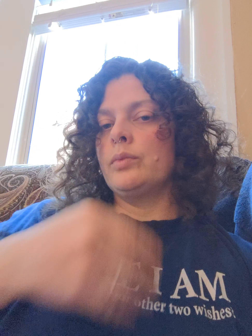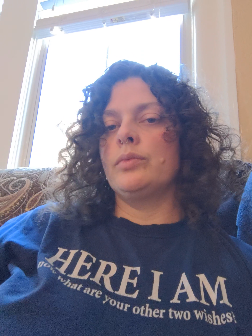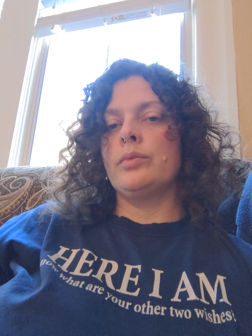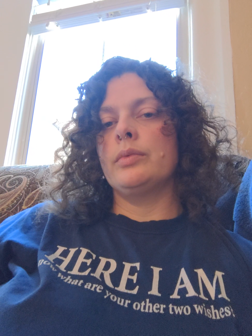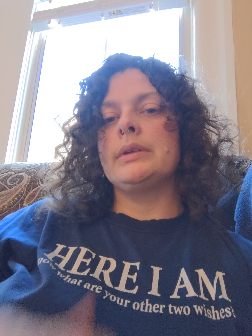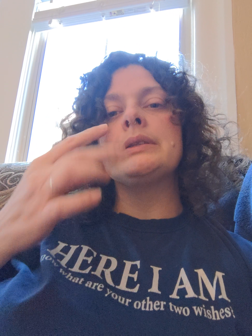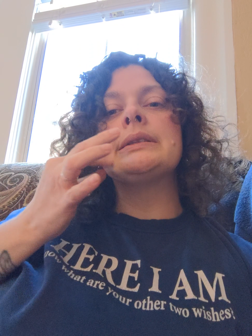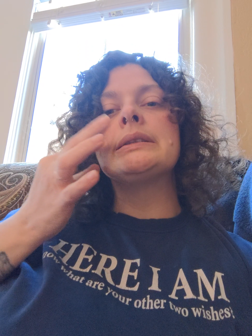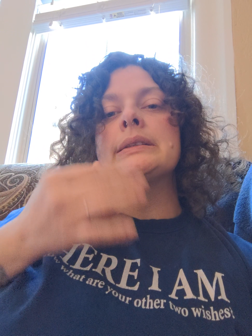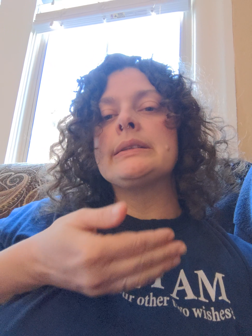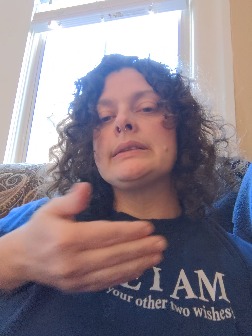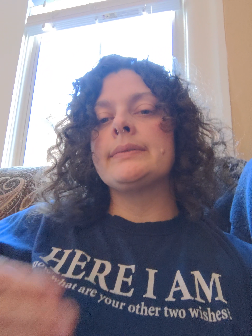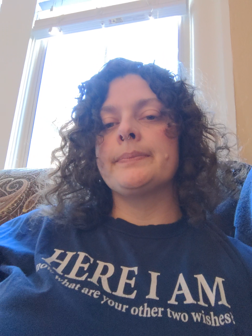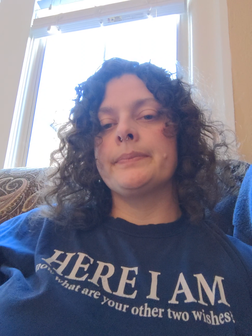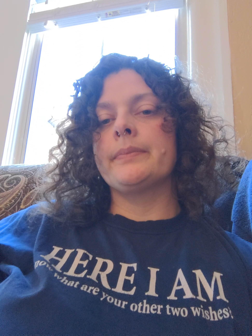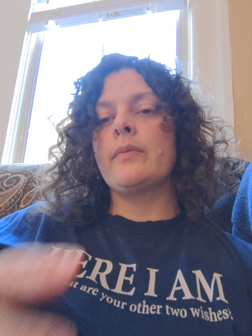kitty